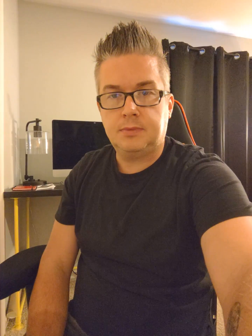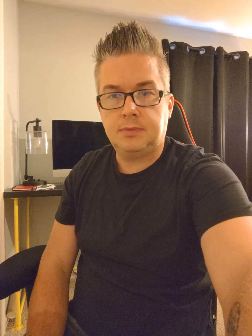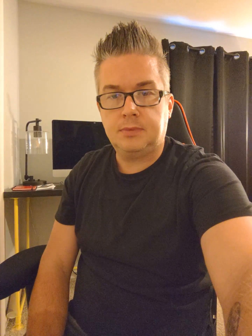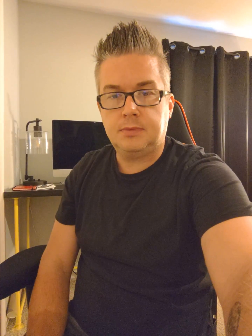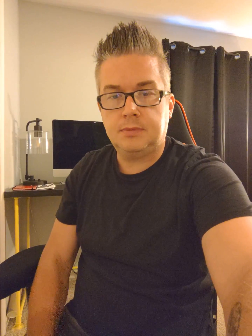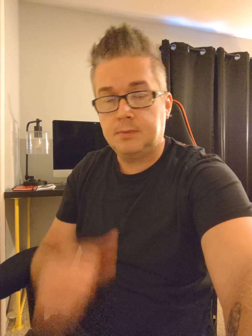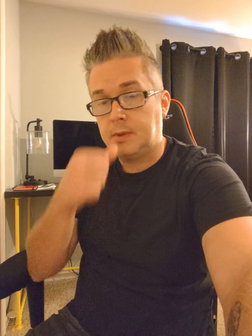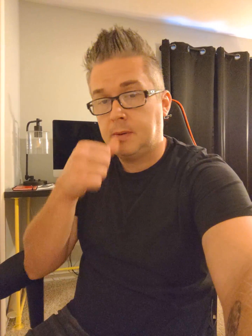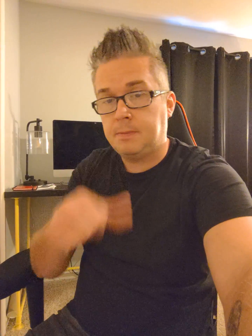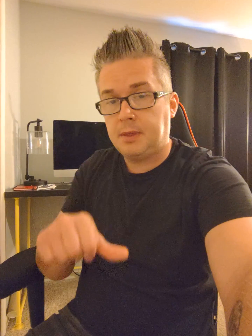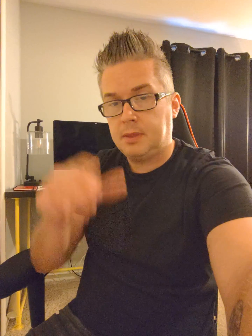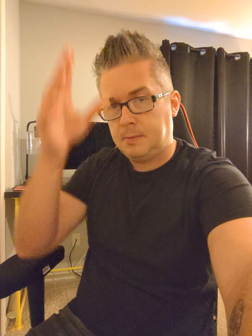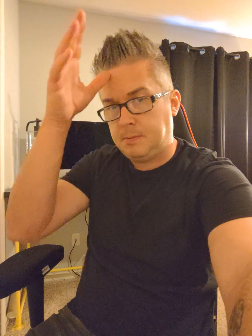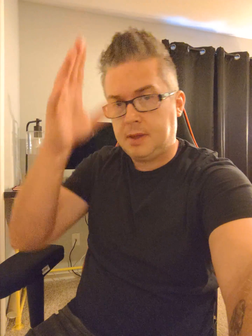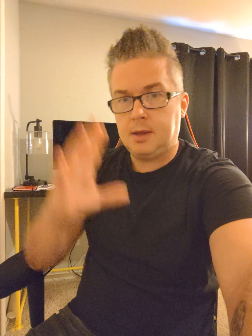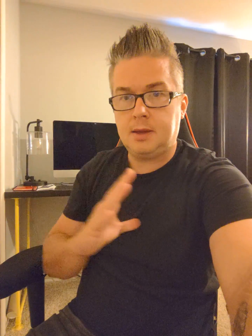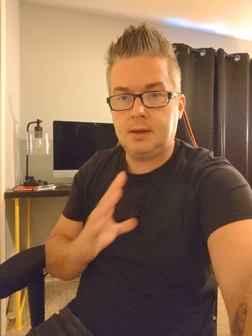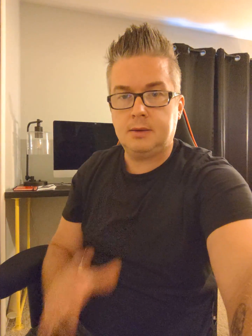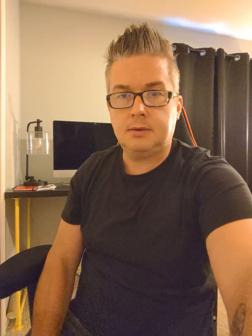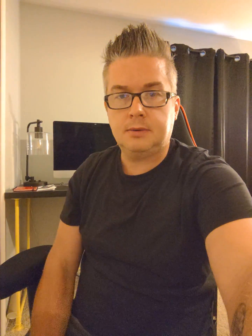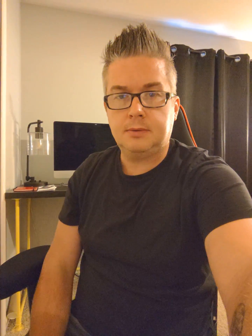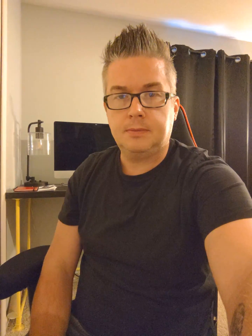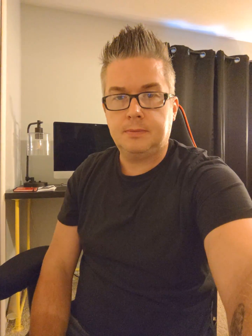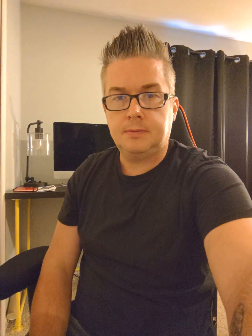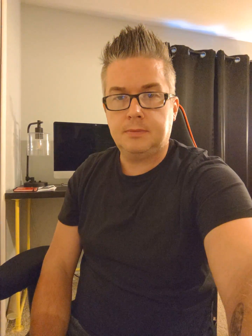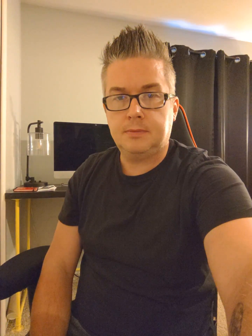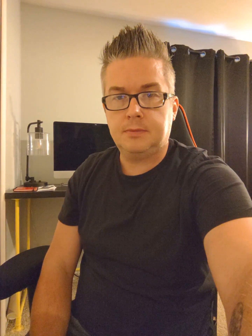mailman